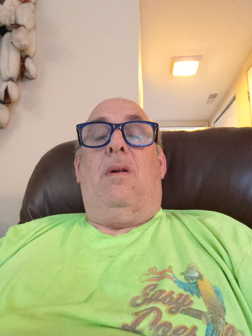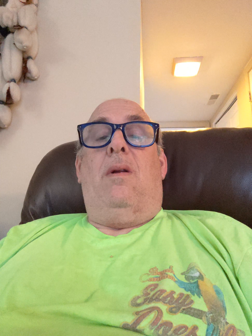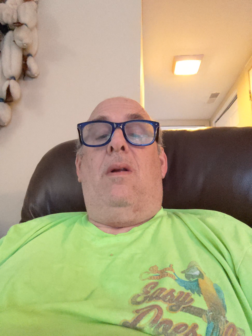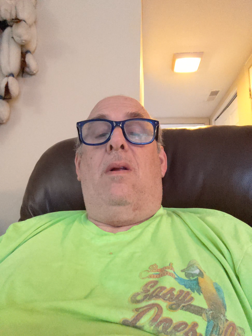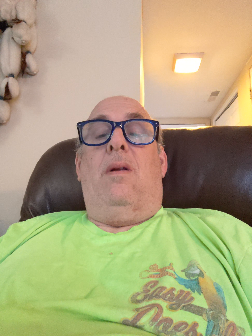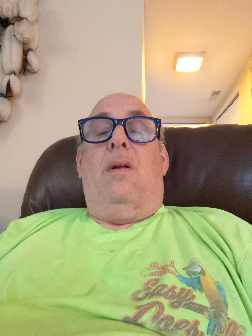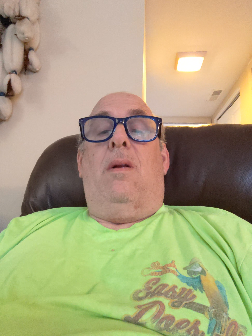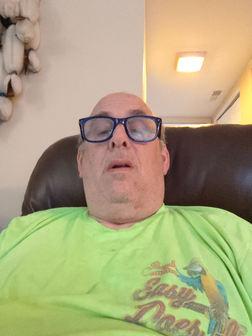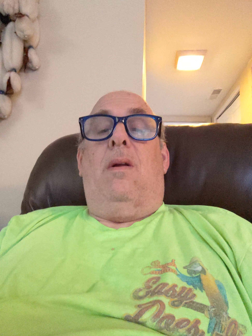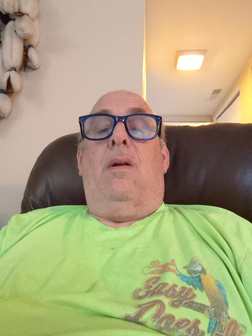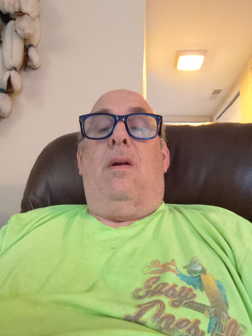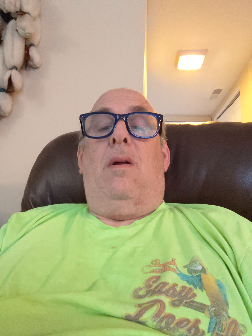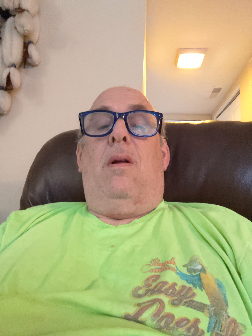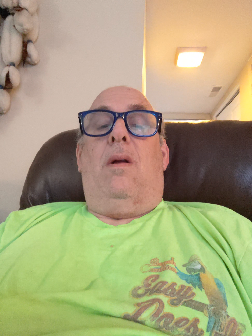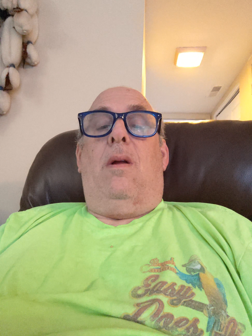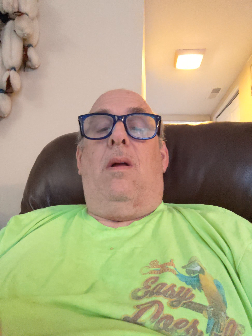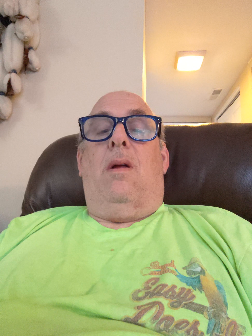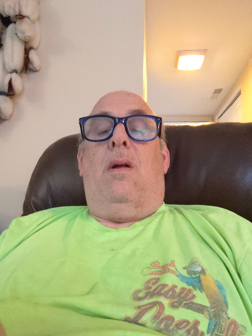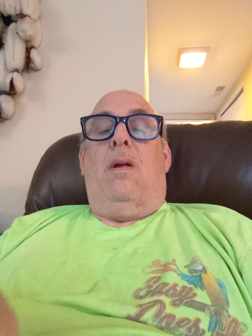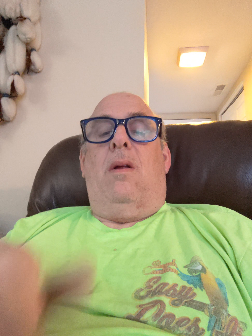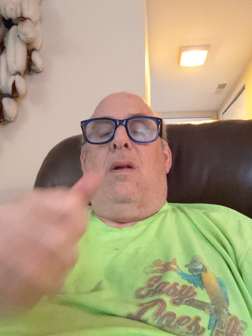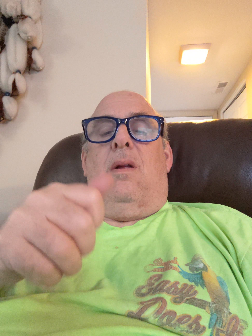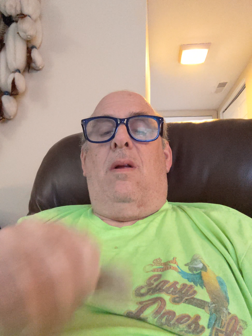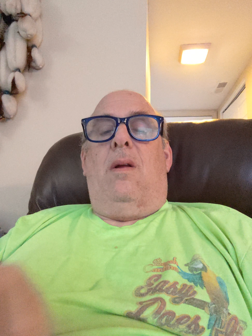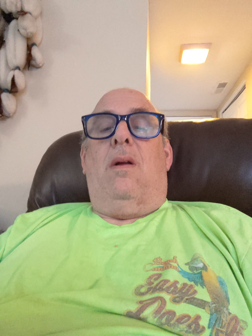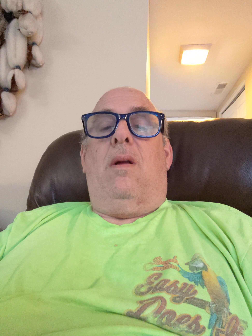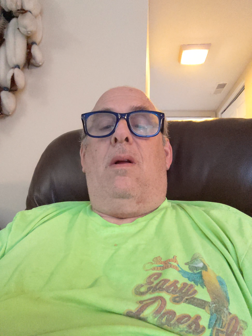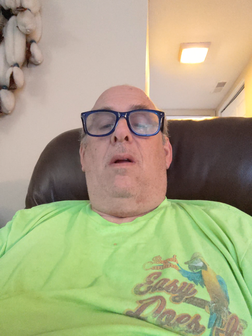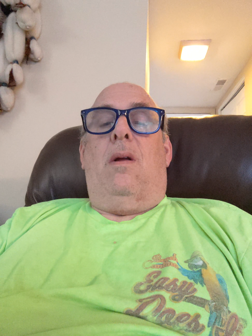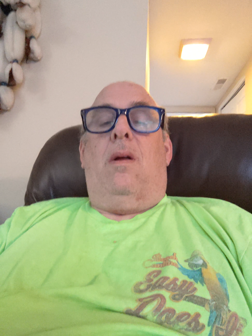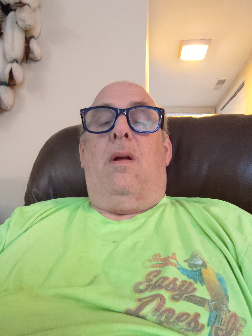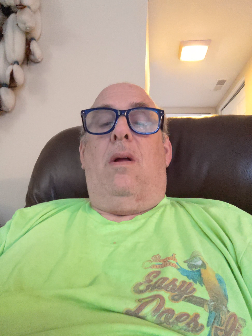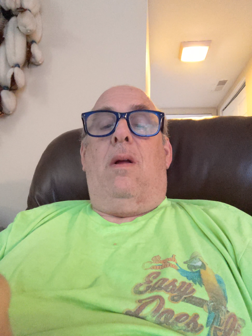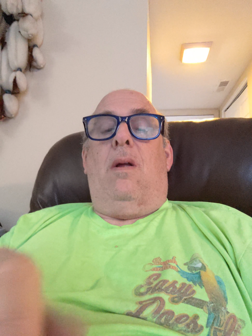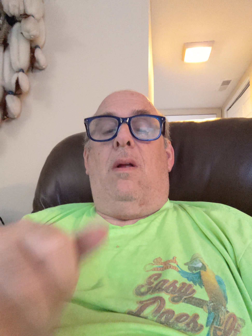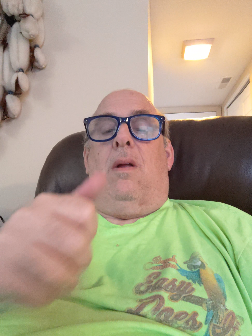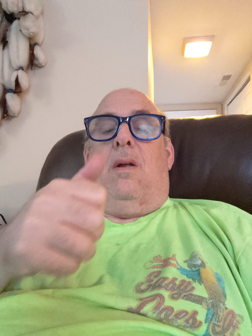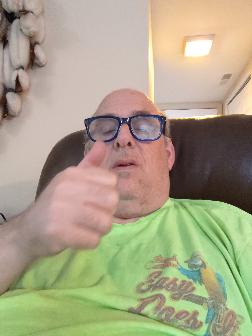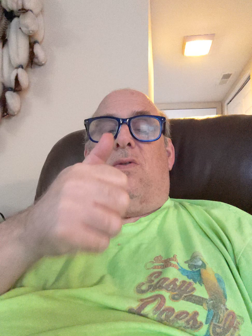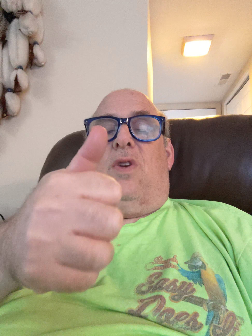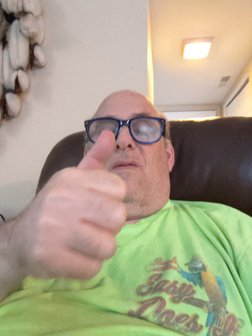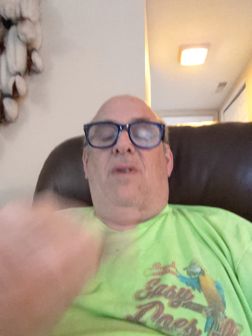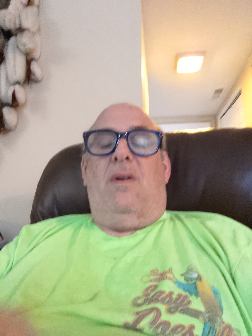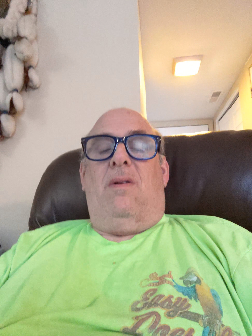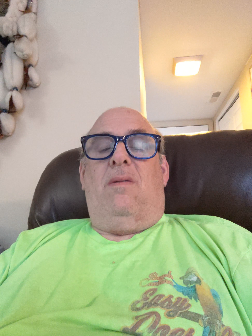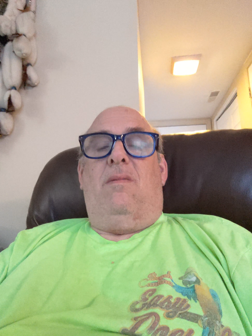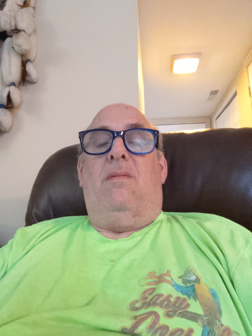yourself